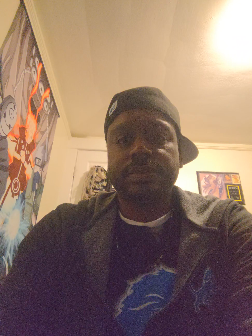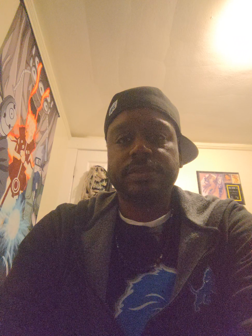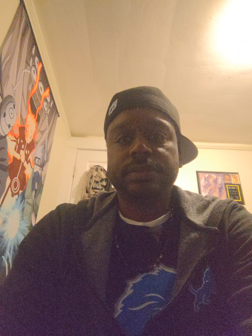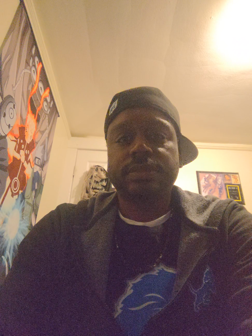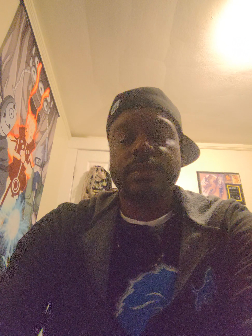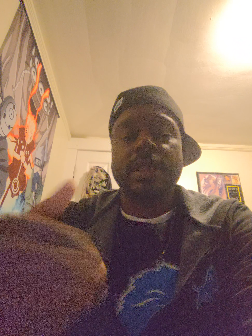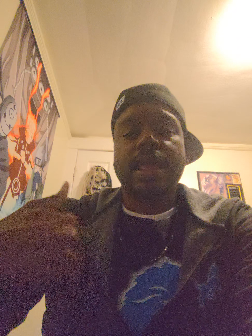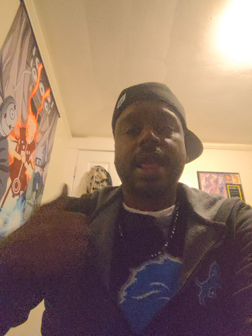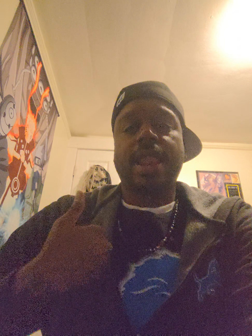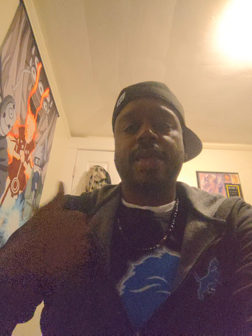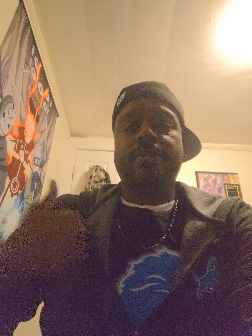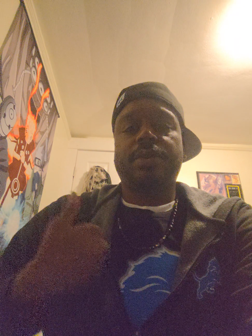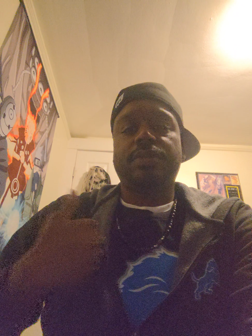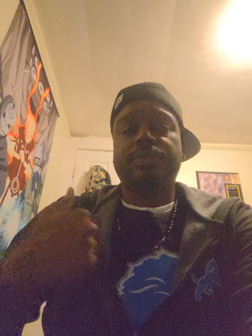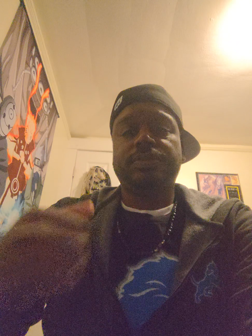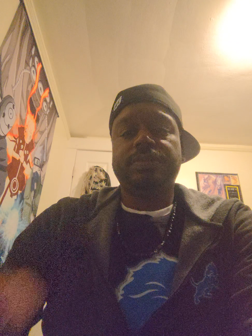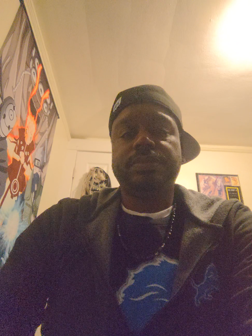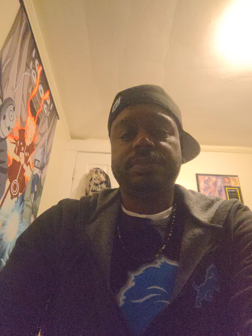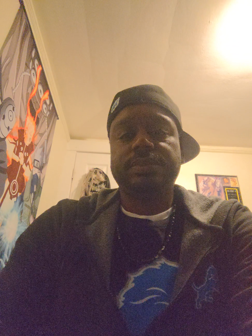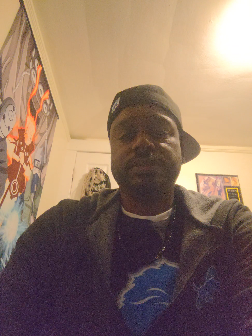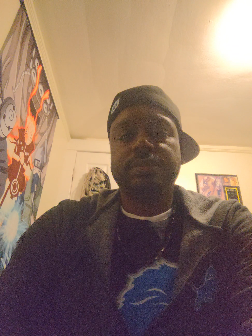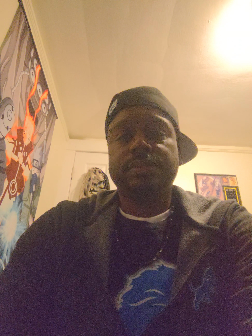animal